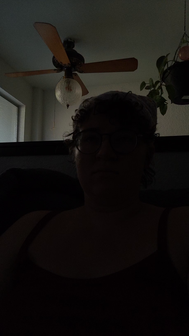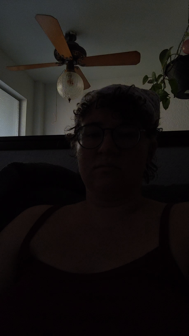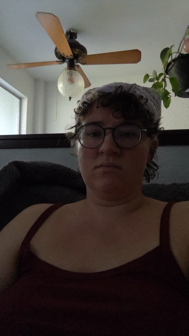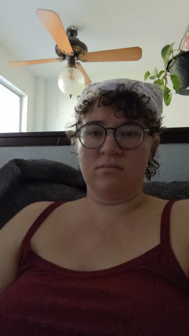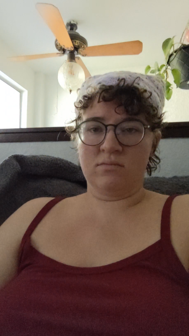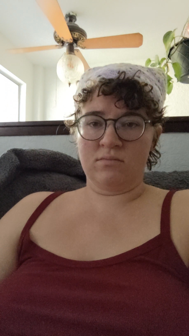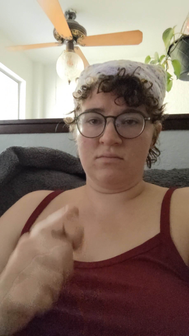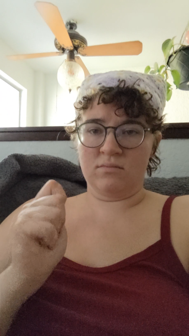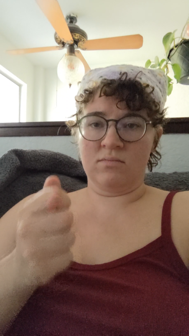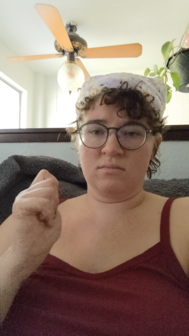hammer